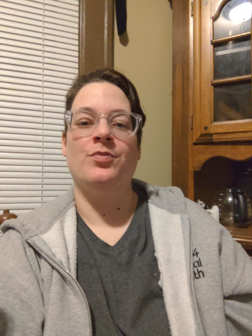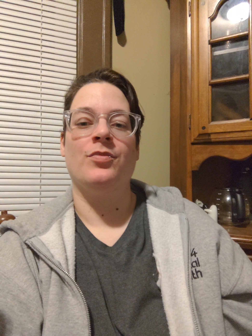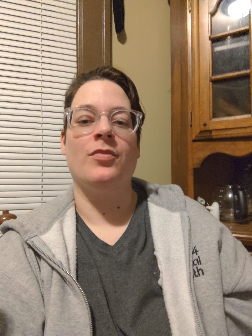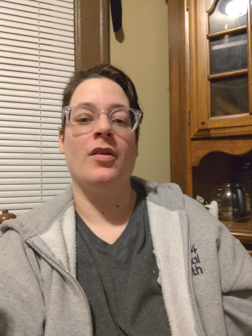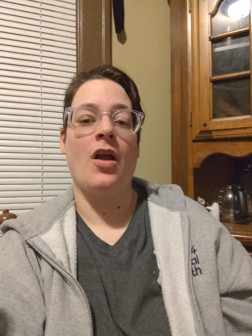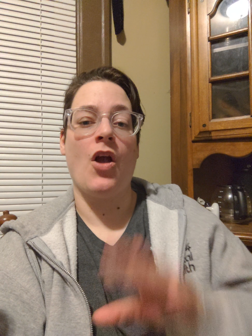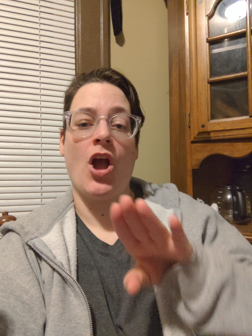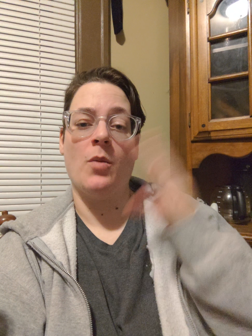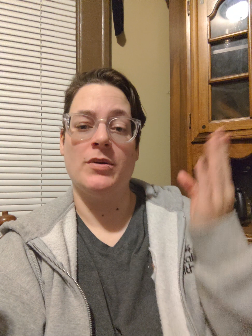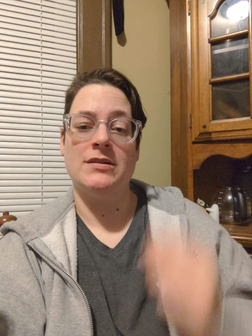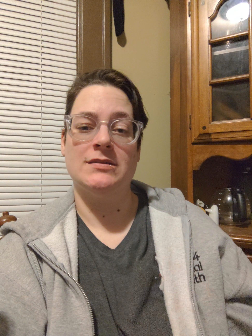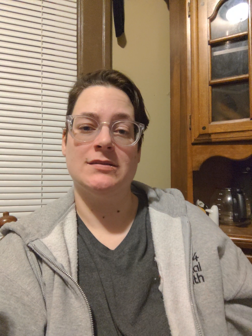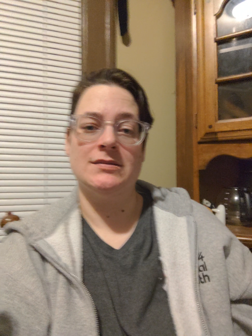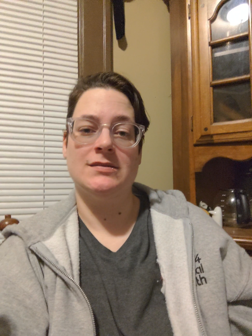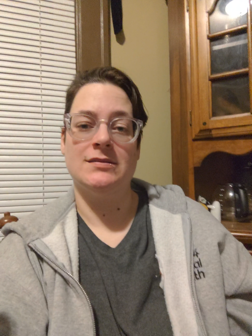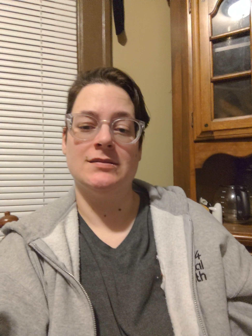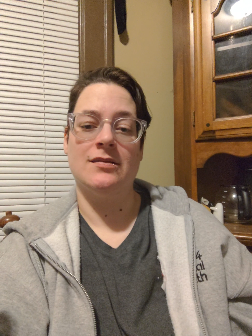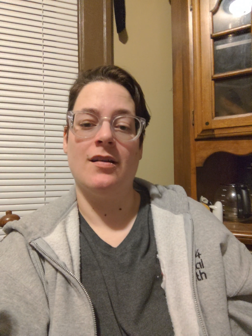open